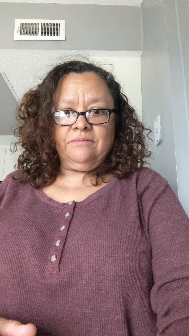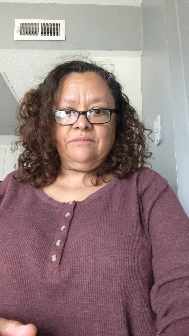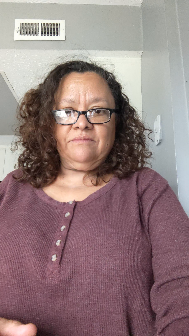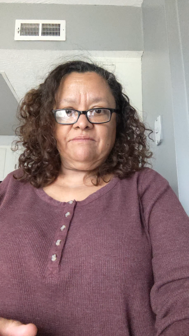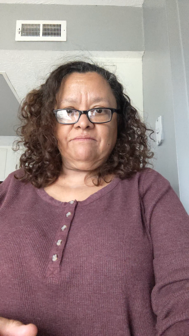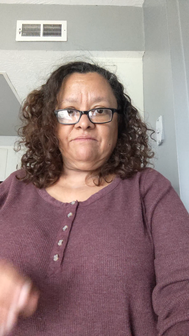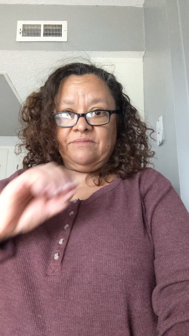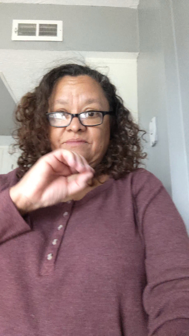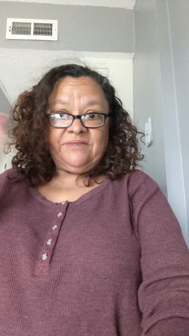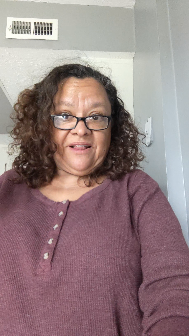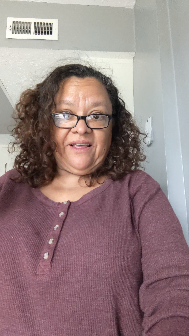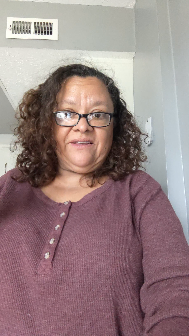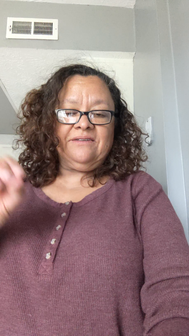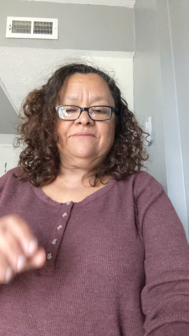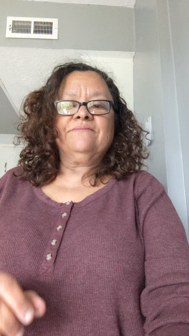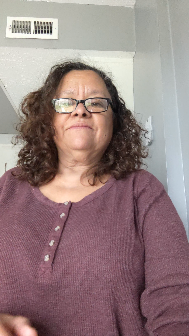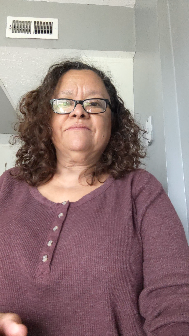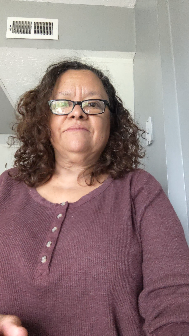none